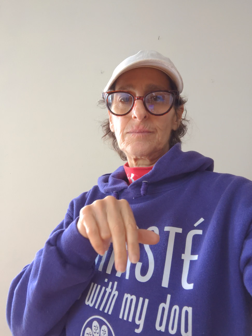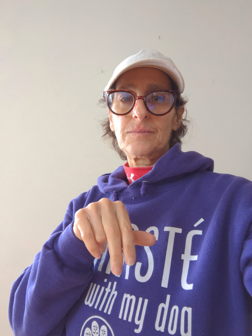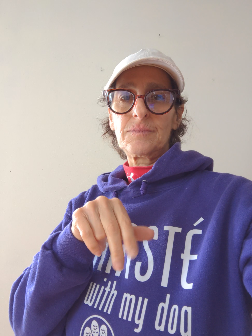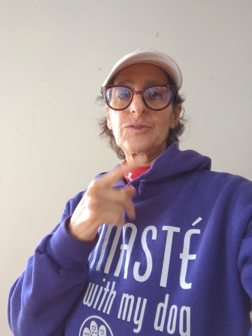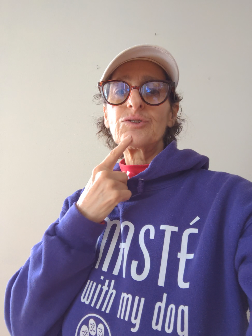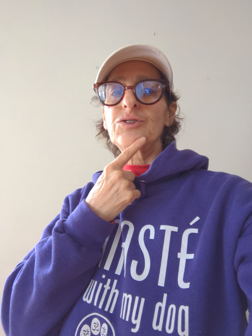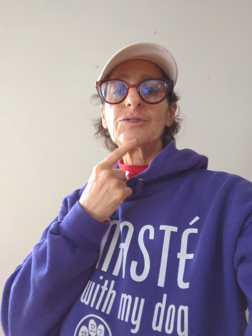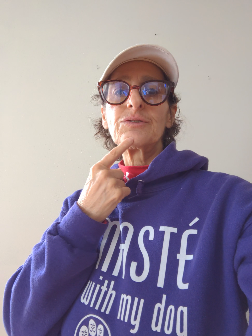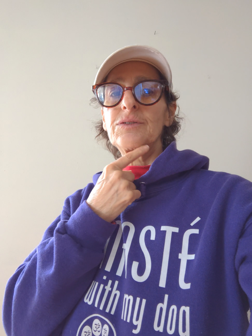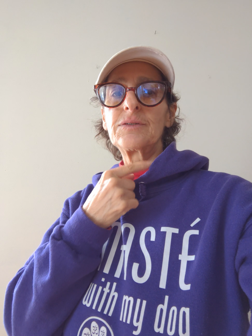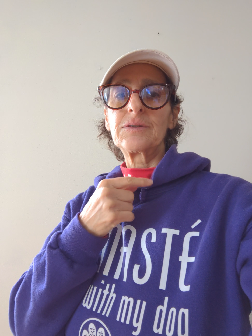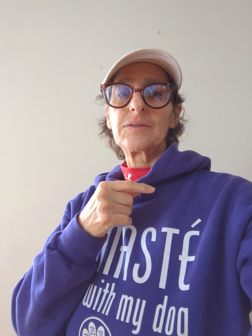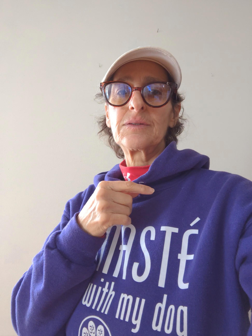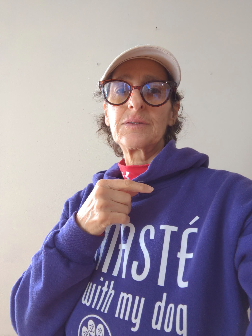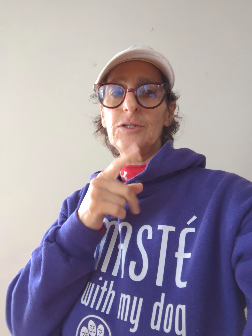chin